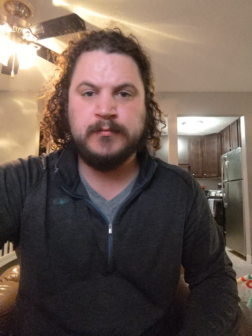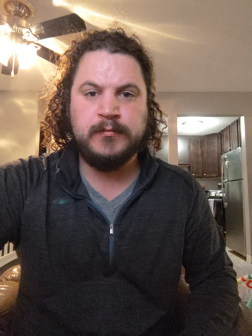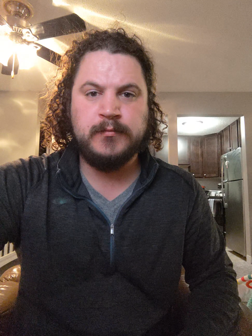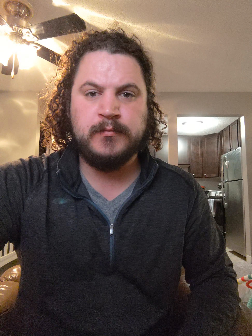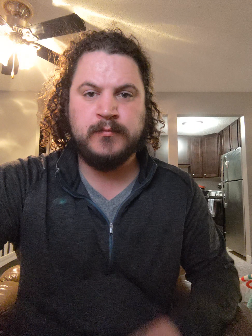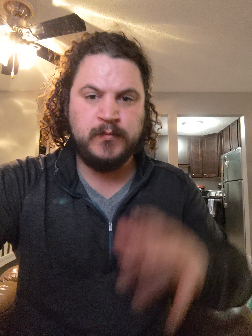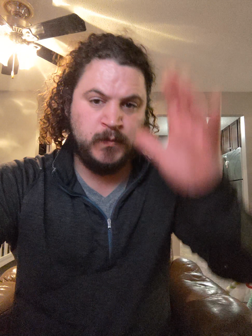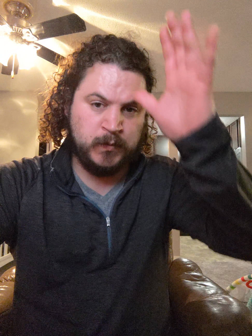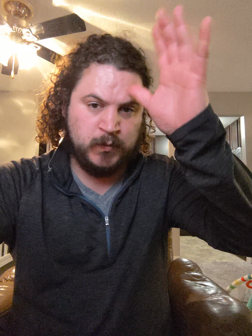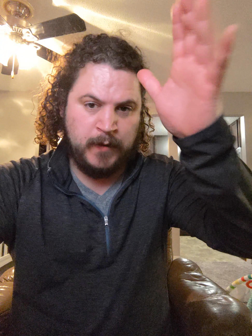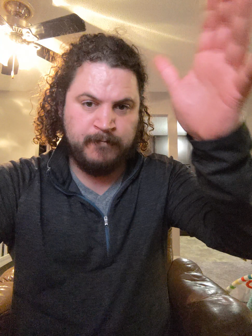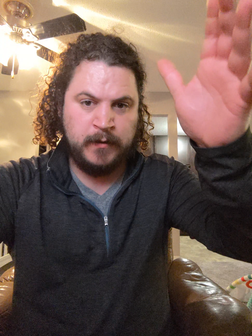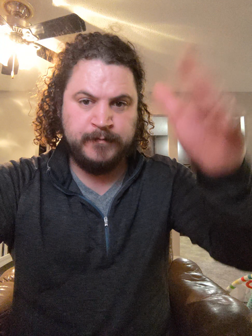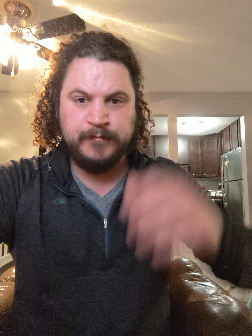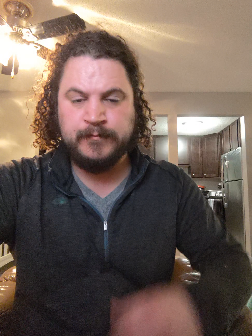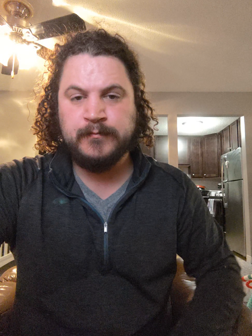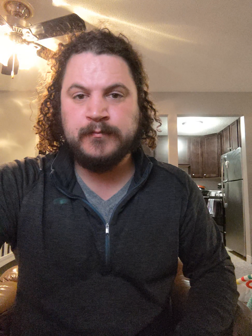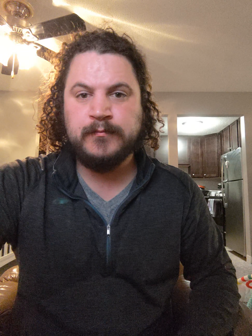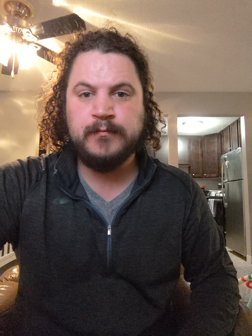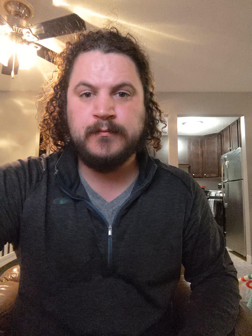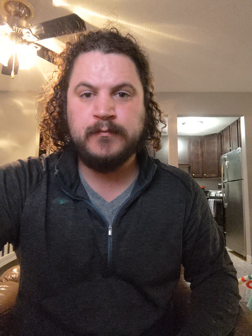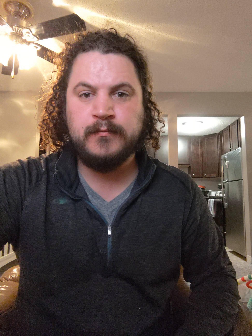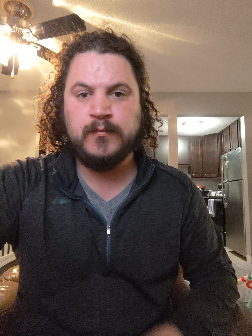grandpa